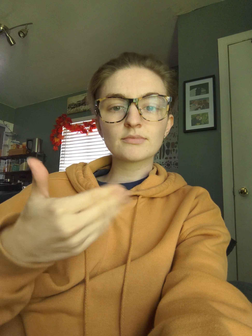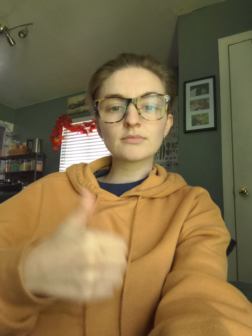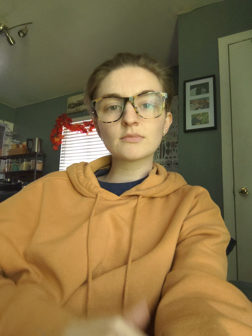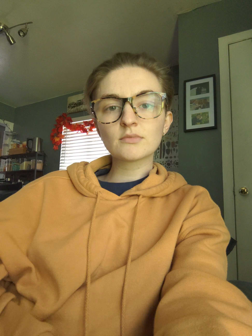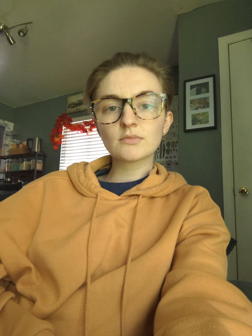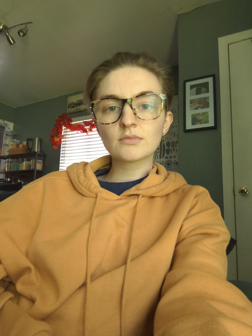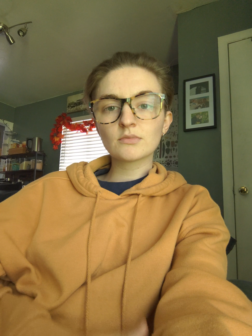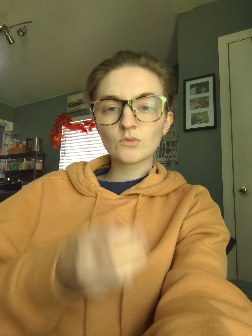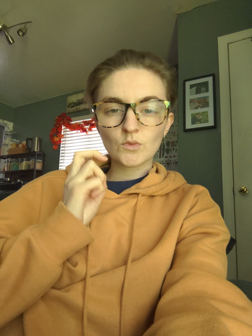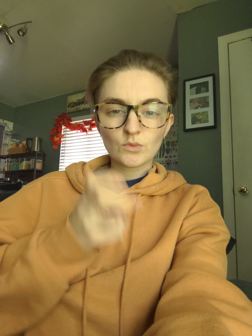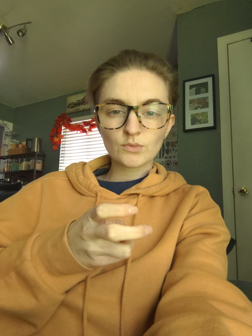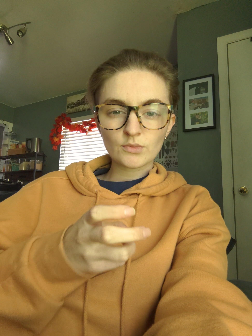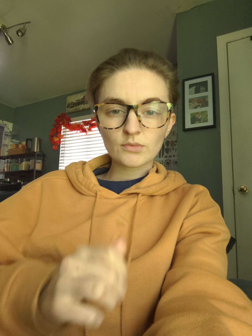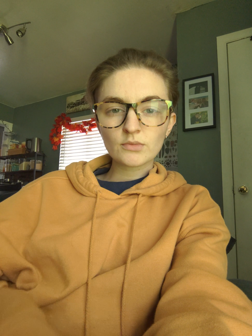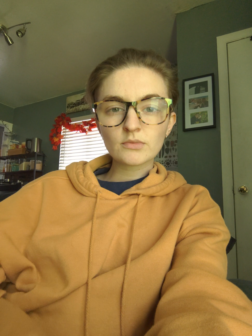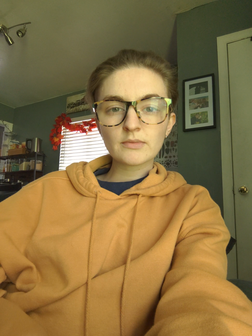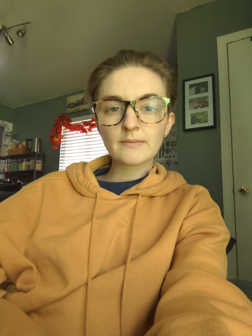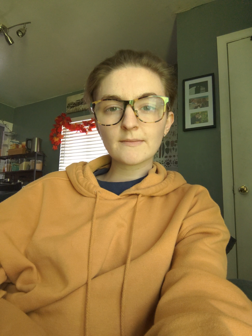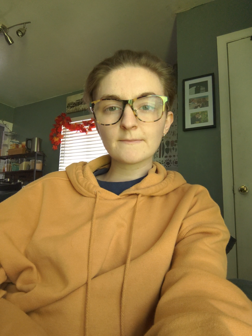hard